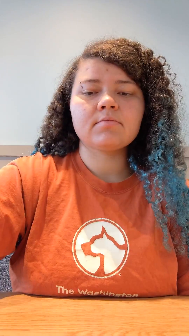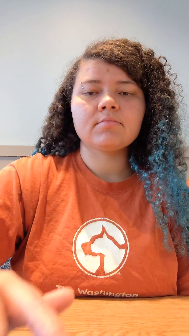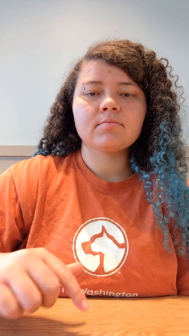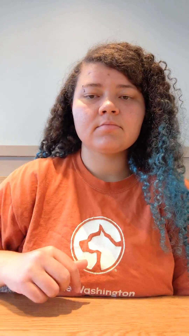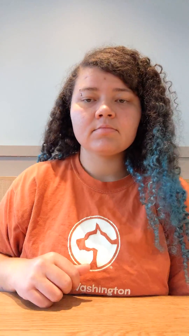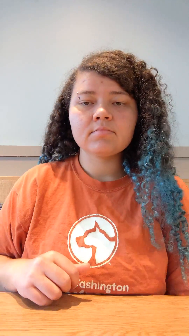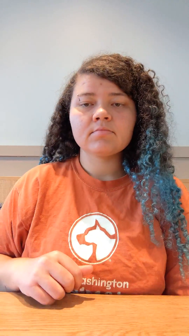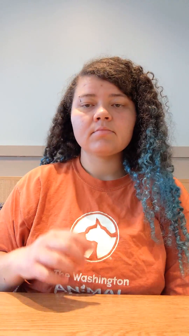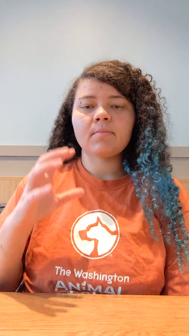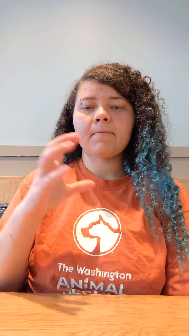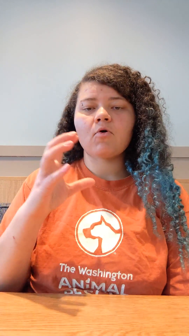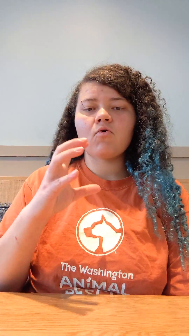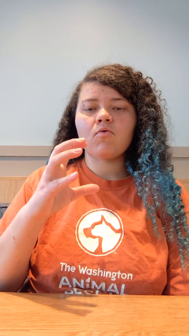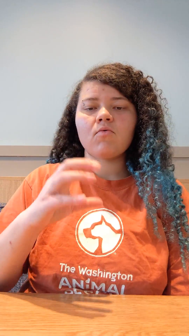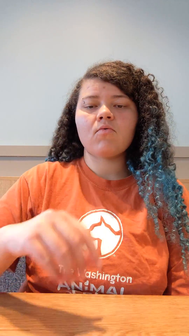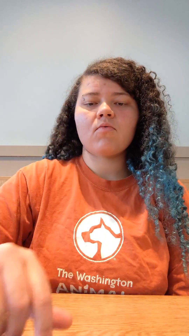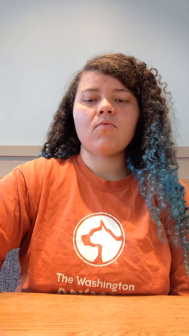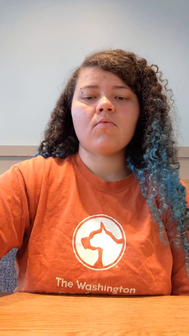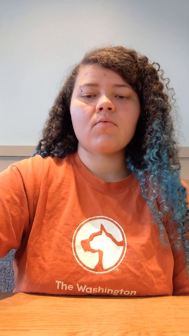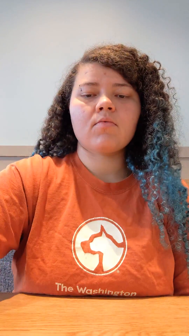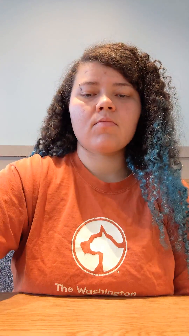ball